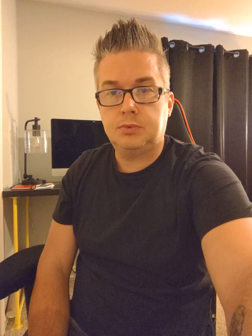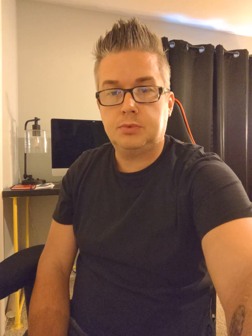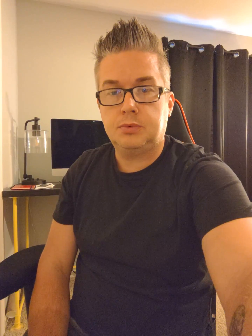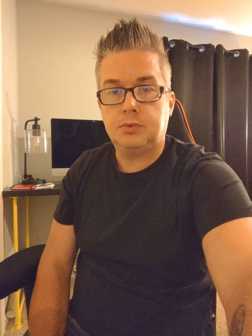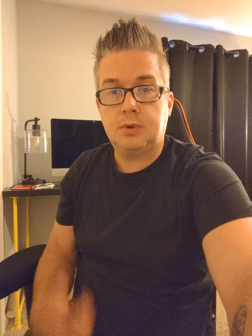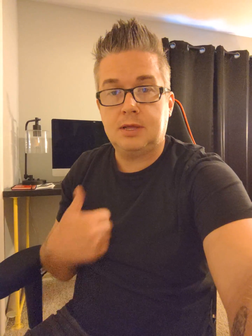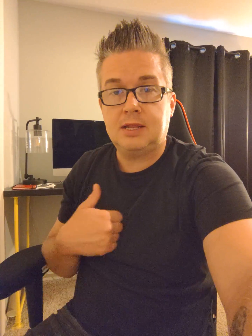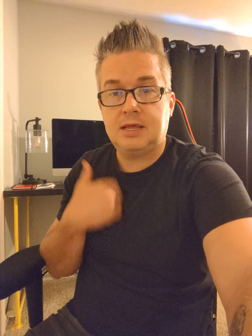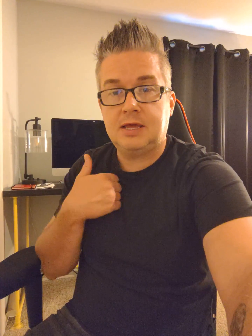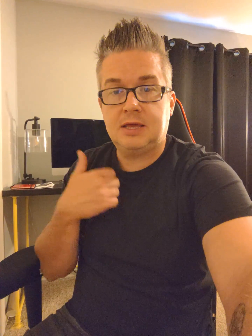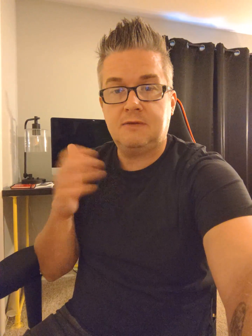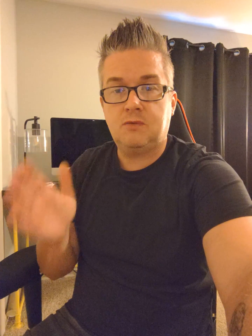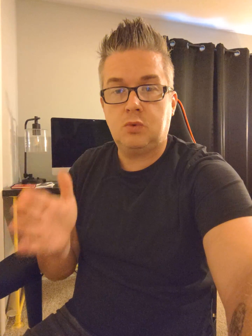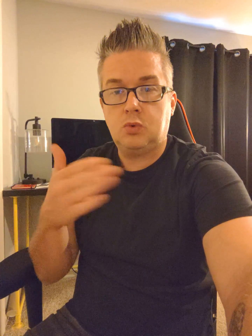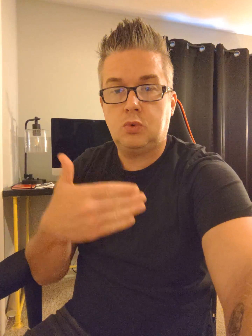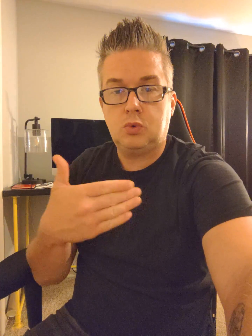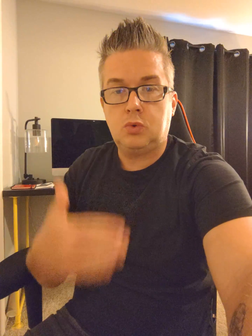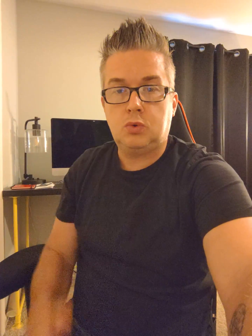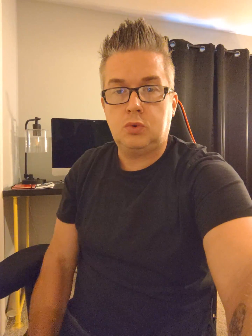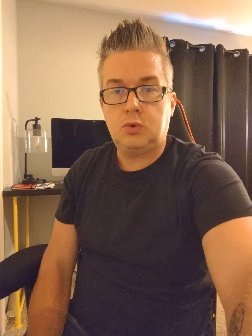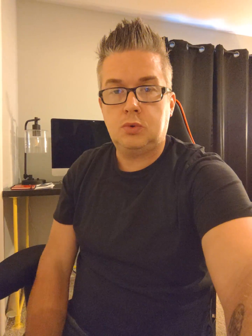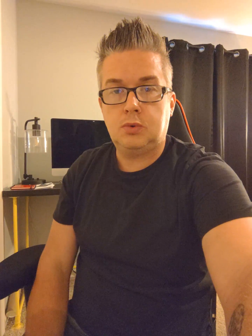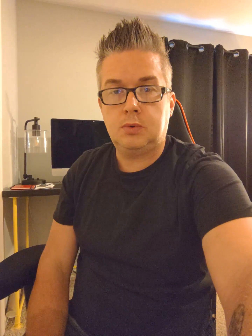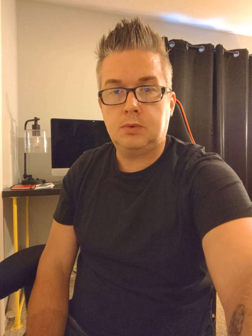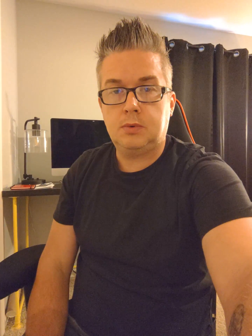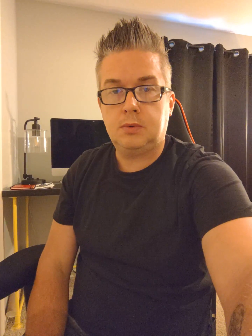living room